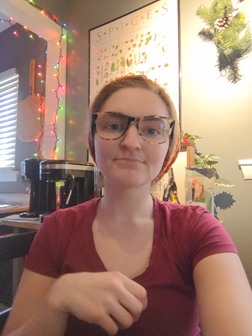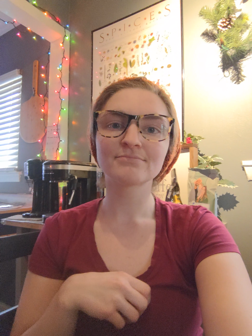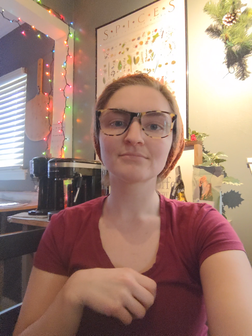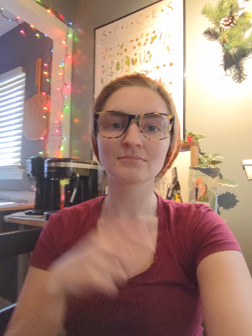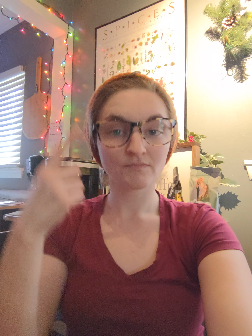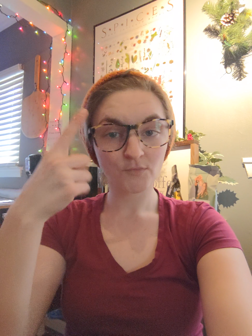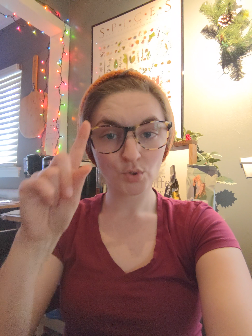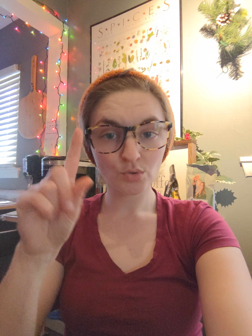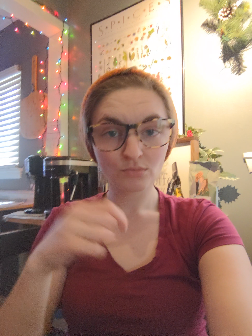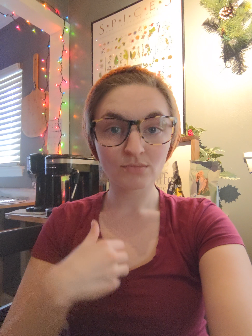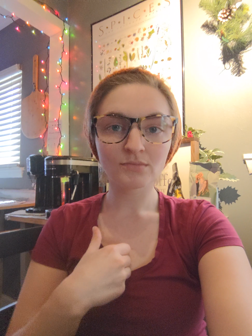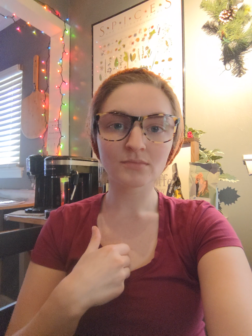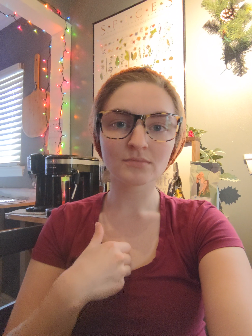for